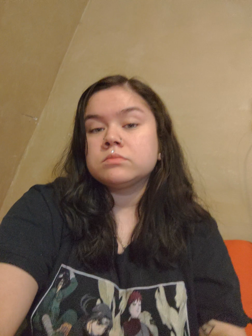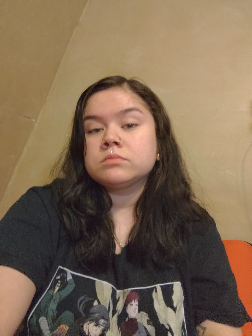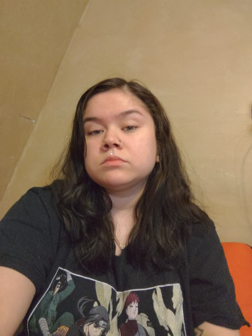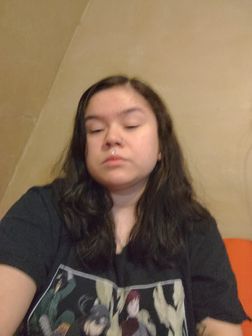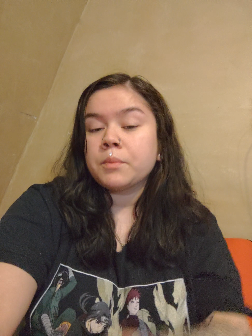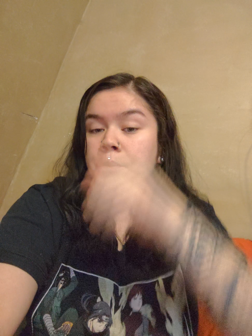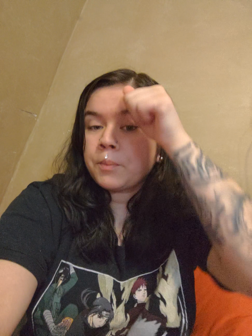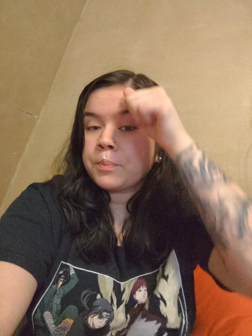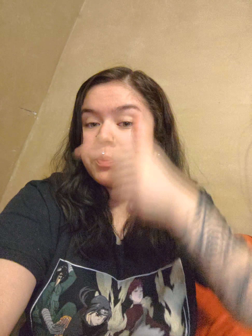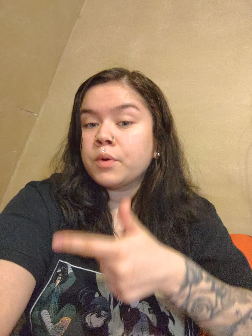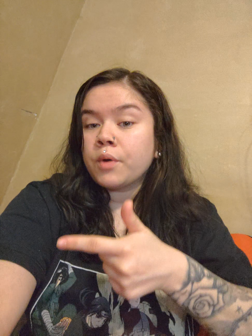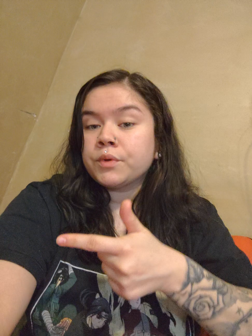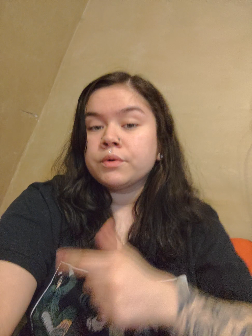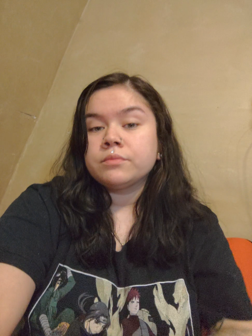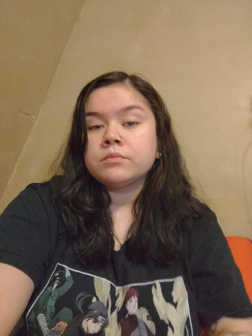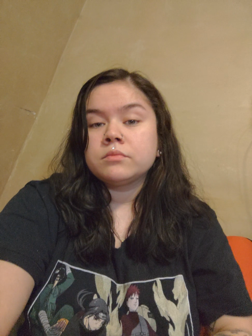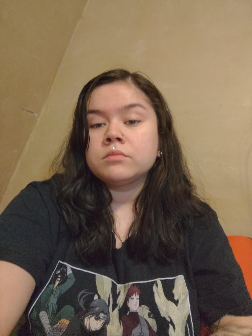brother